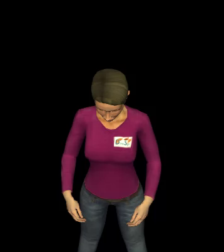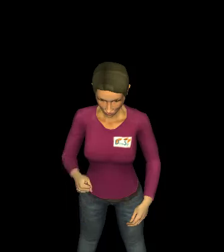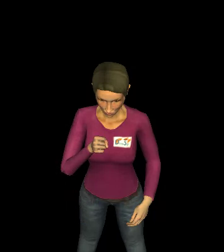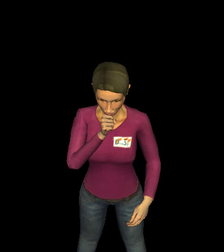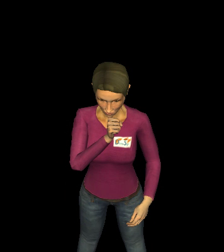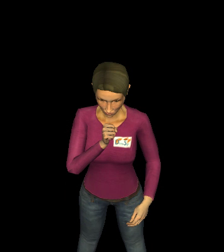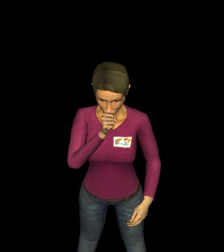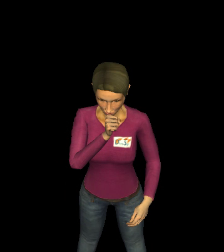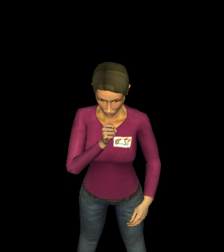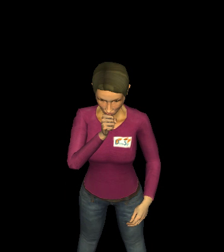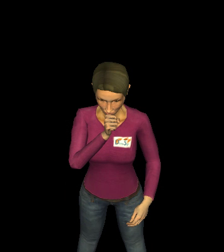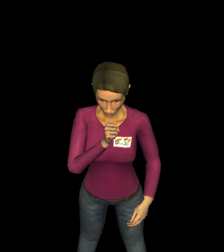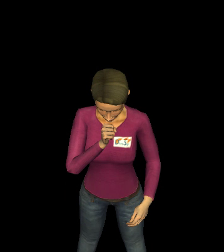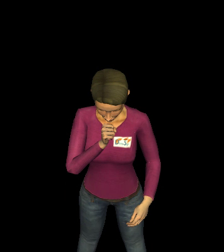جليد